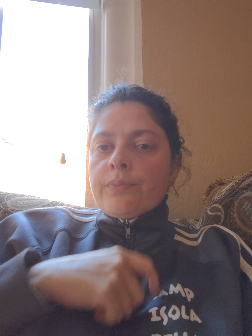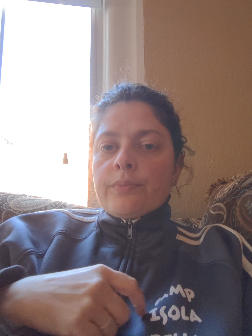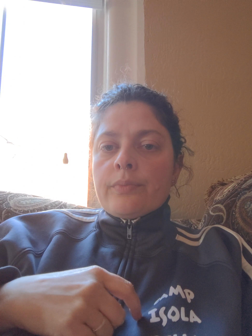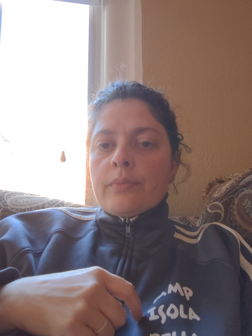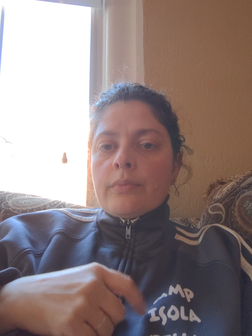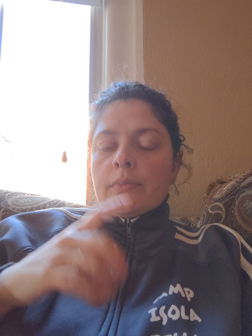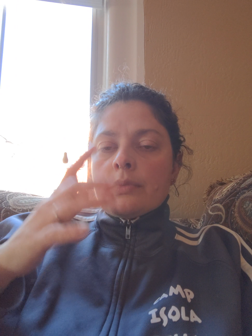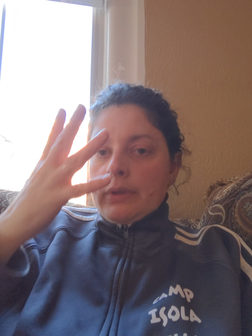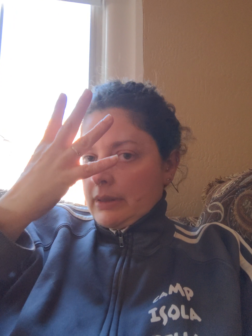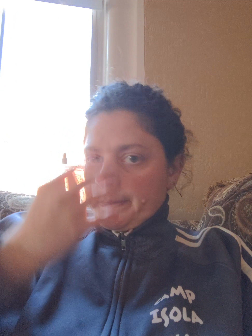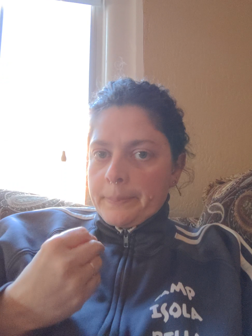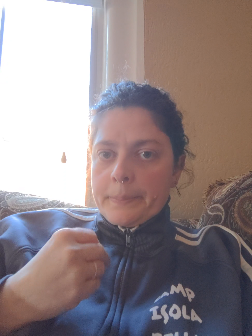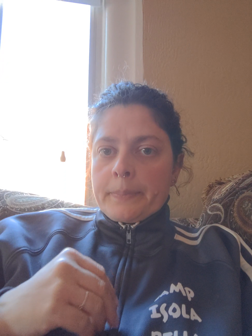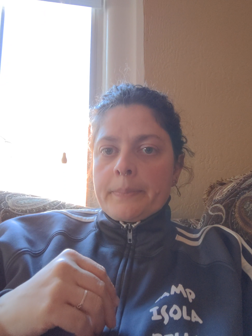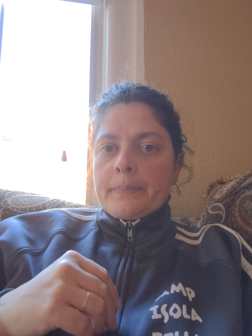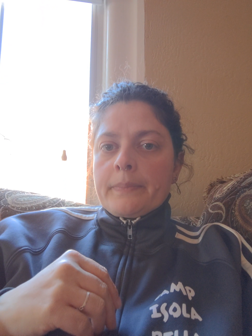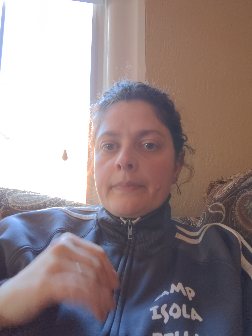sleep